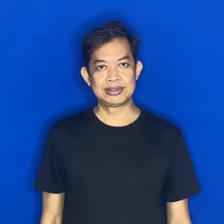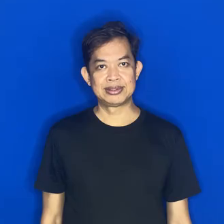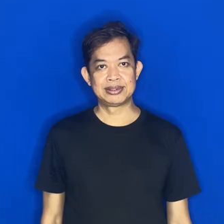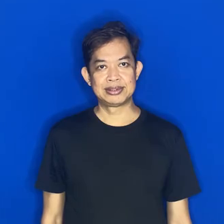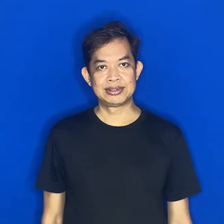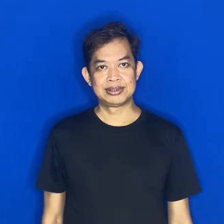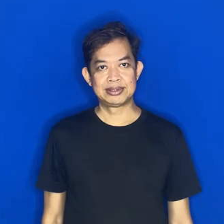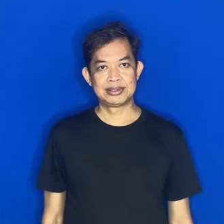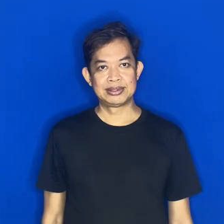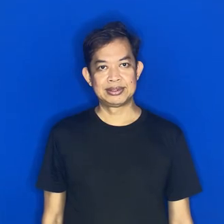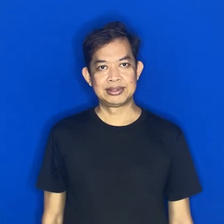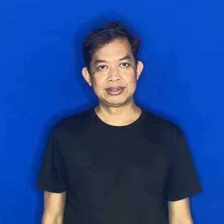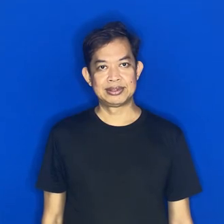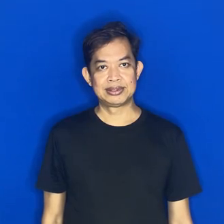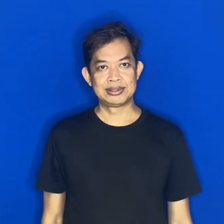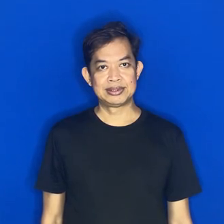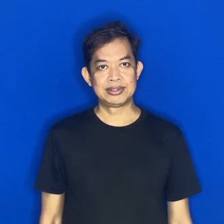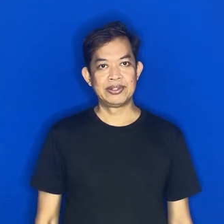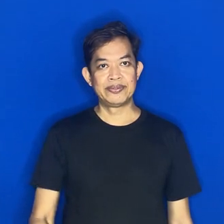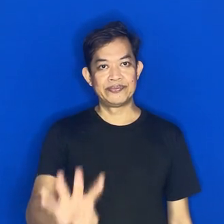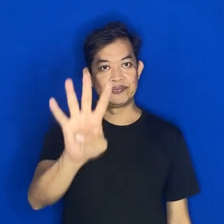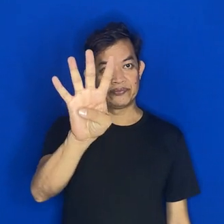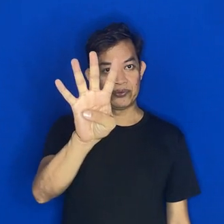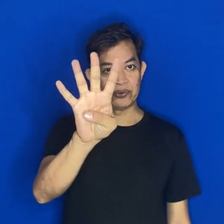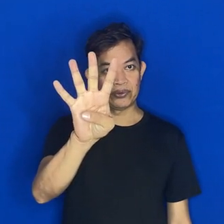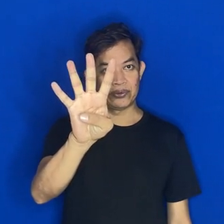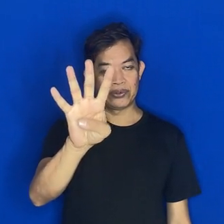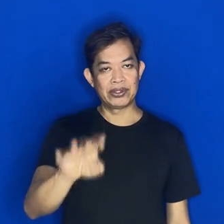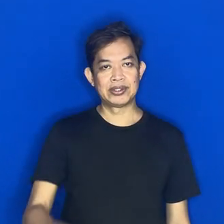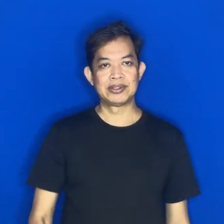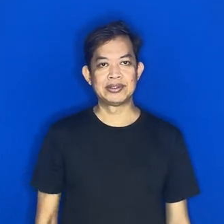seven